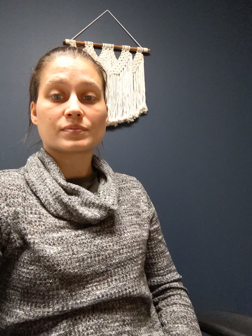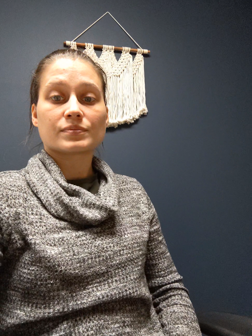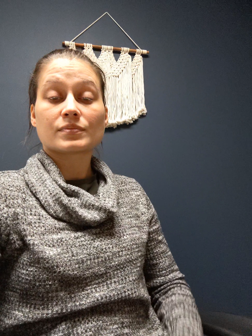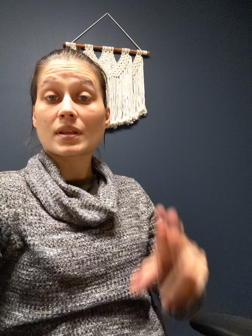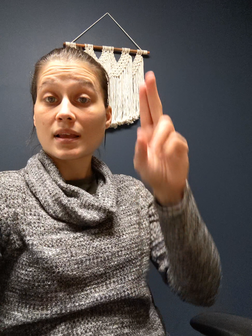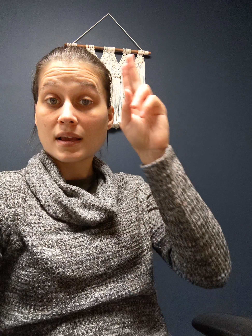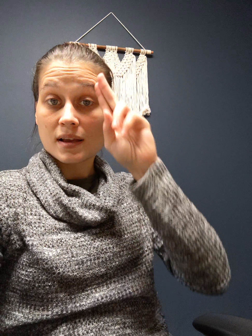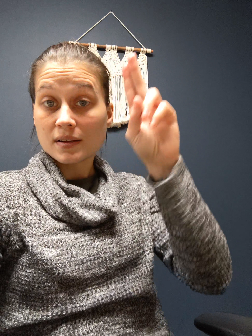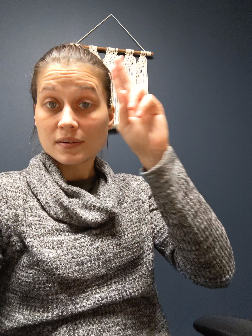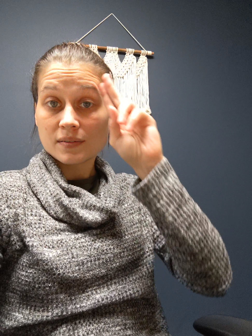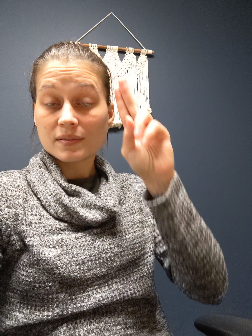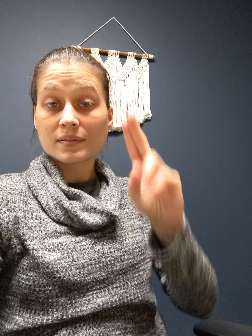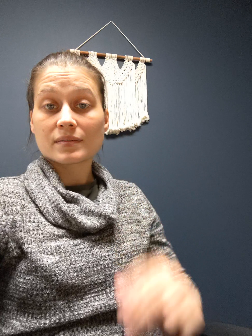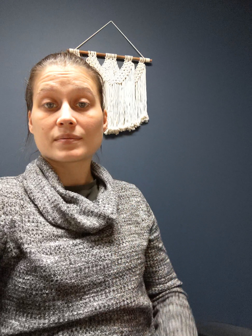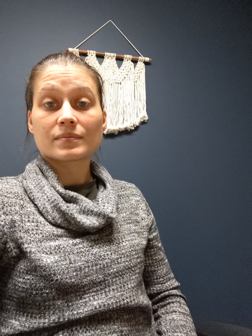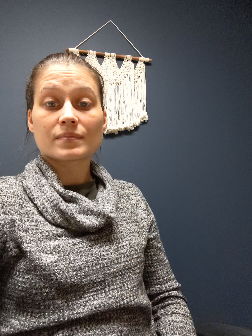uncle